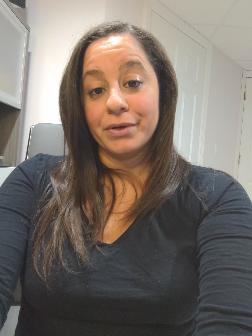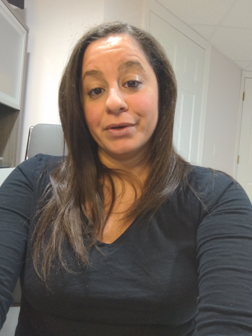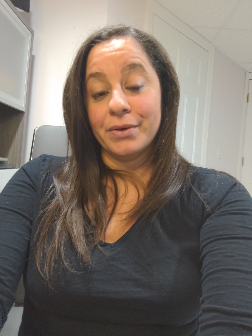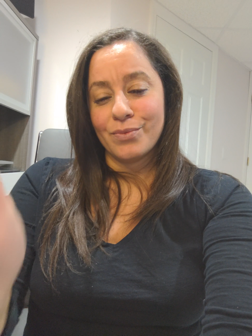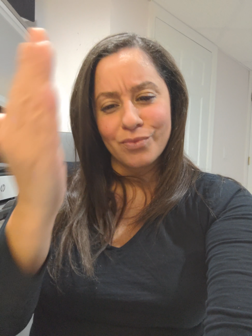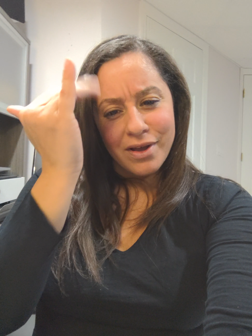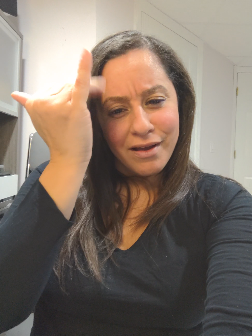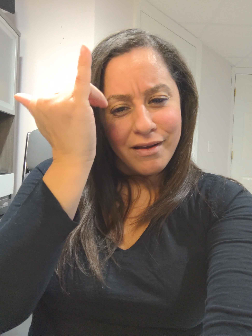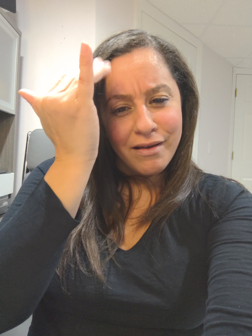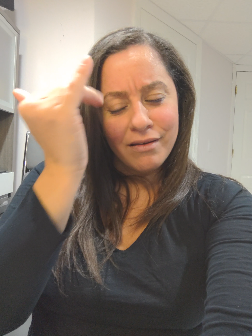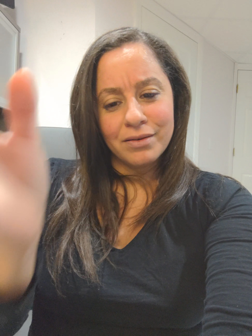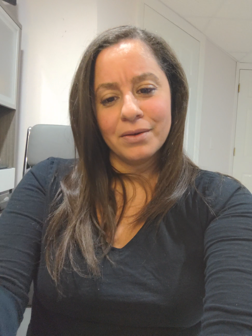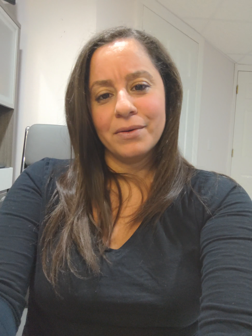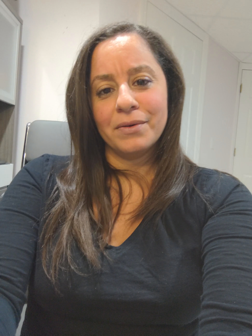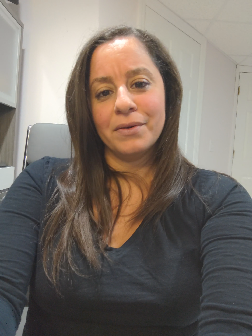why